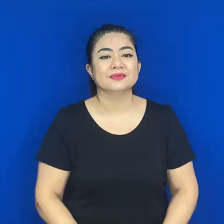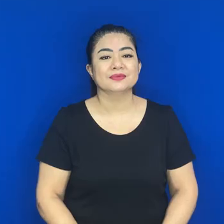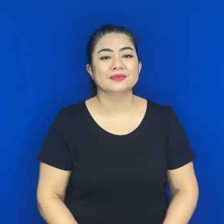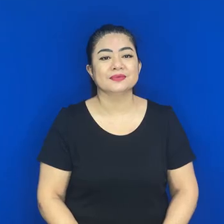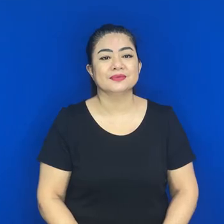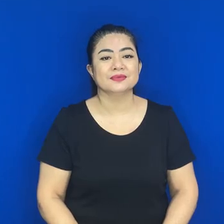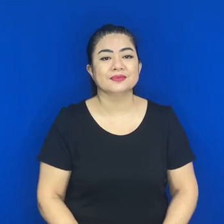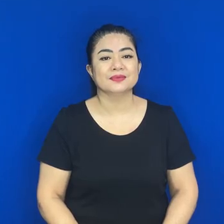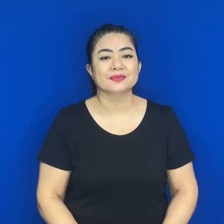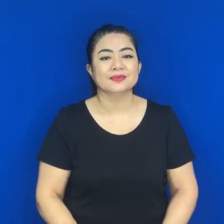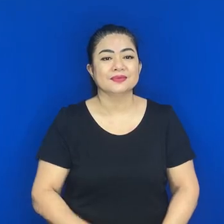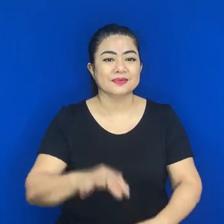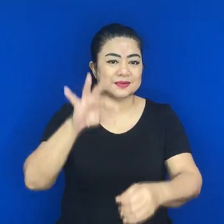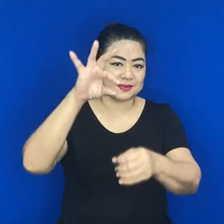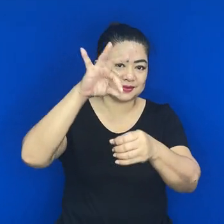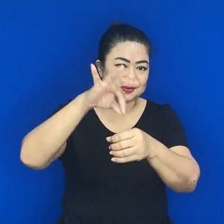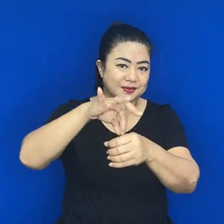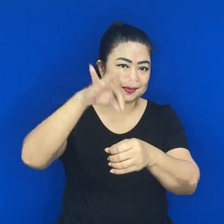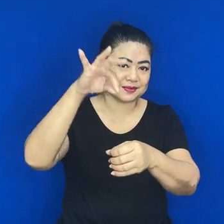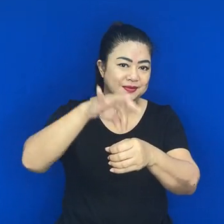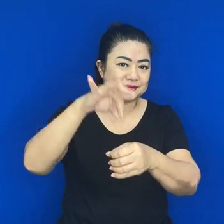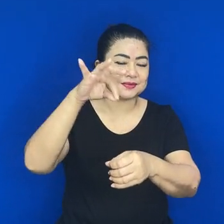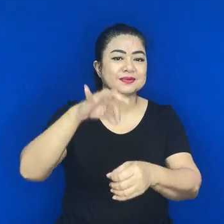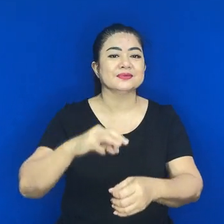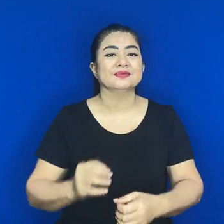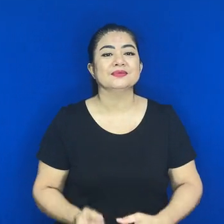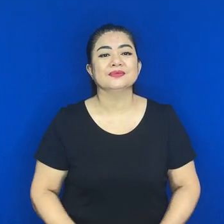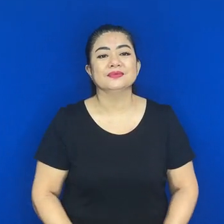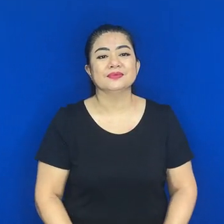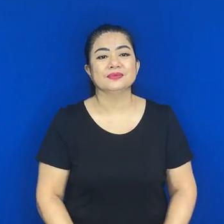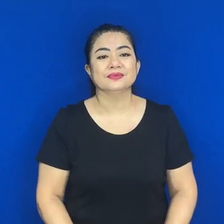tea